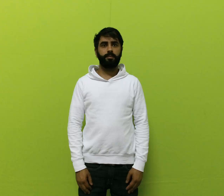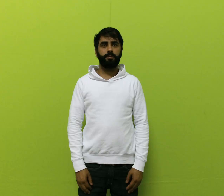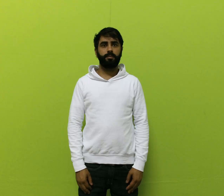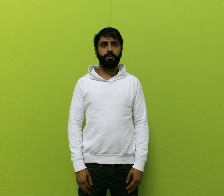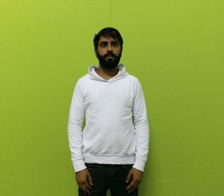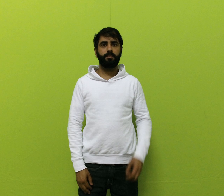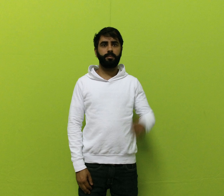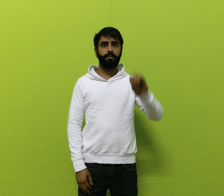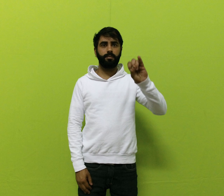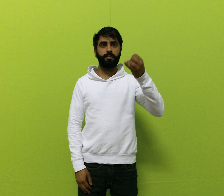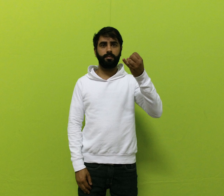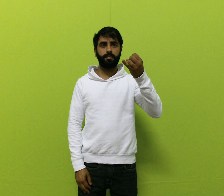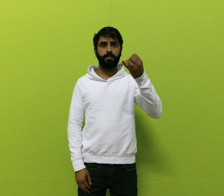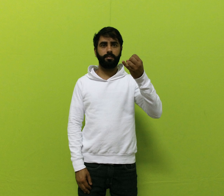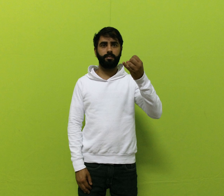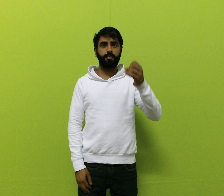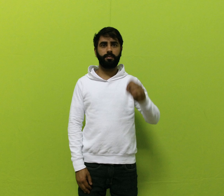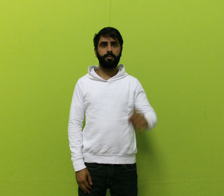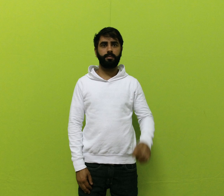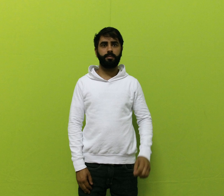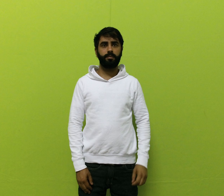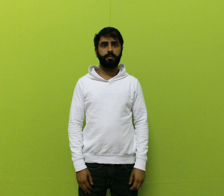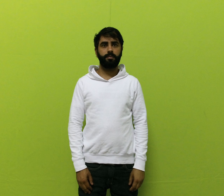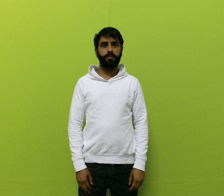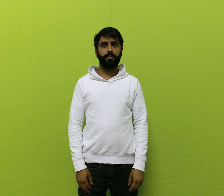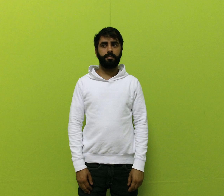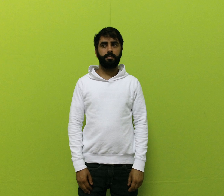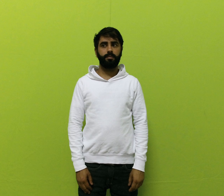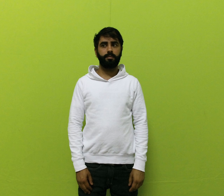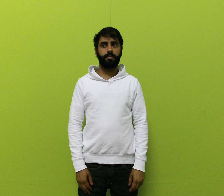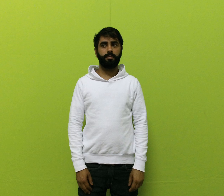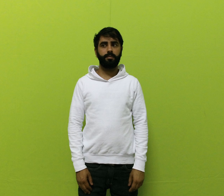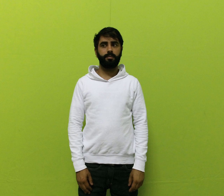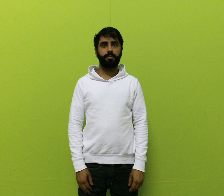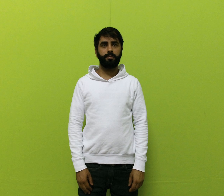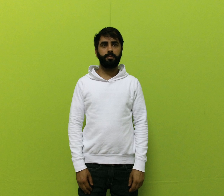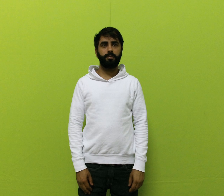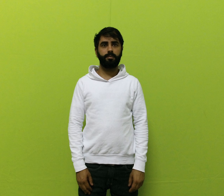aproveitar